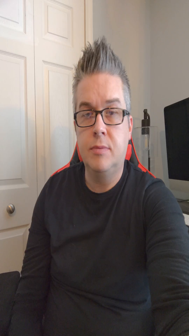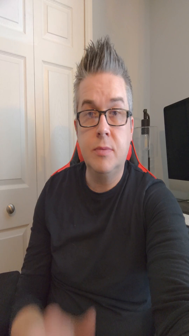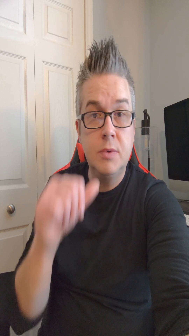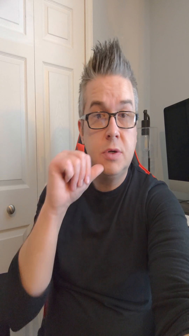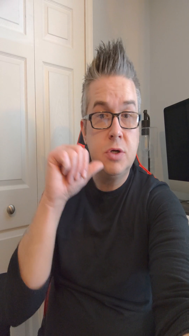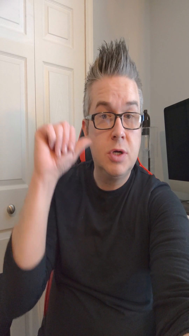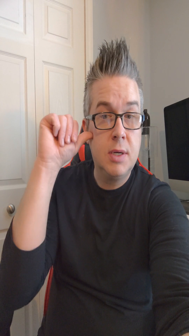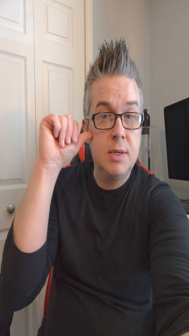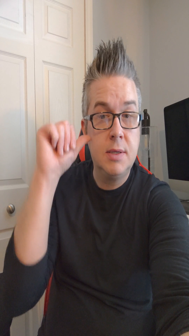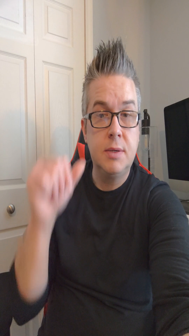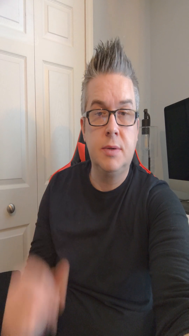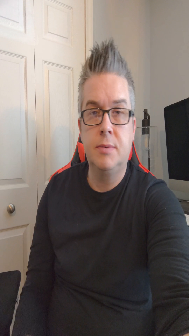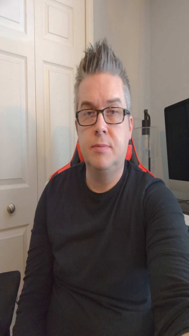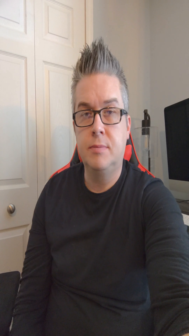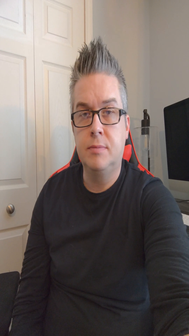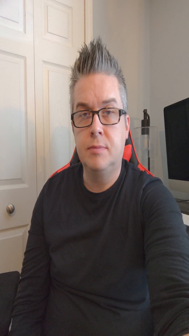yesterday